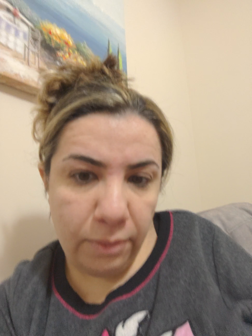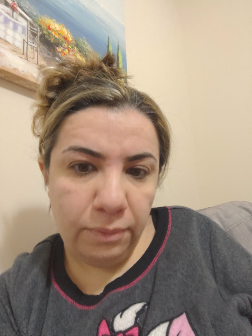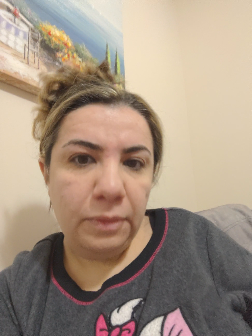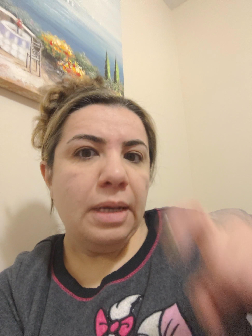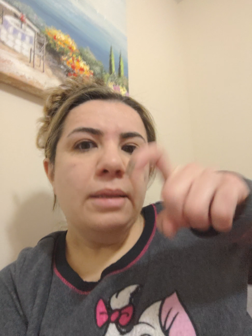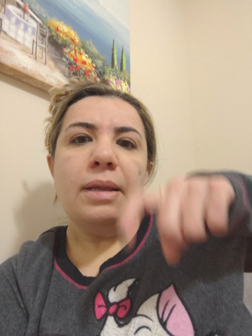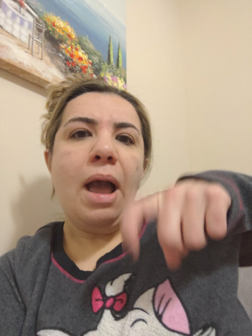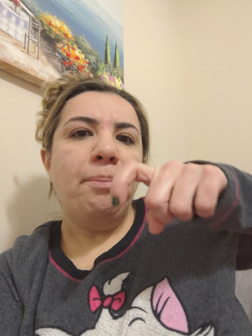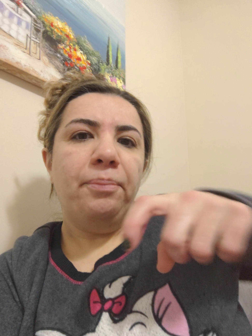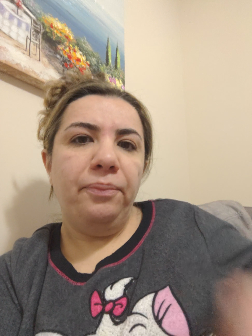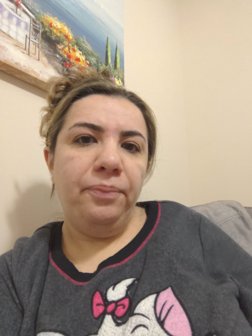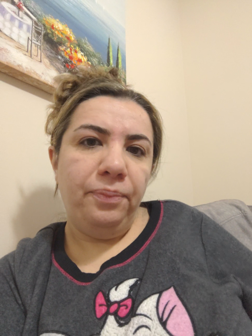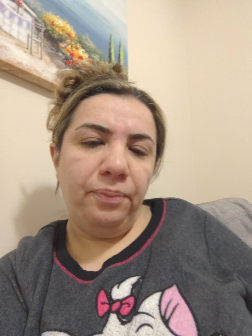time